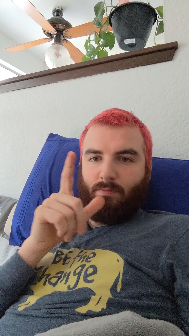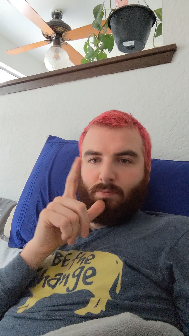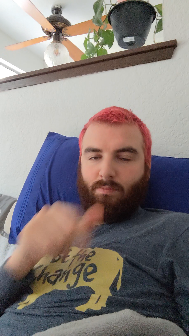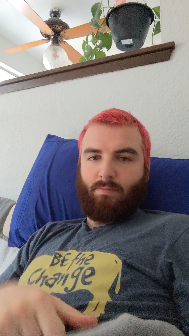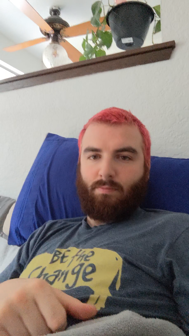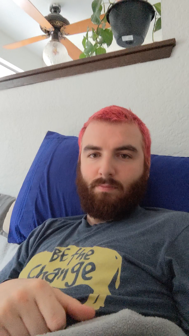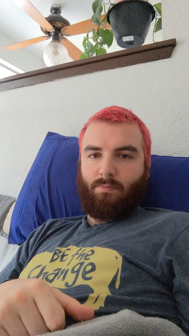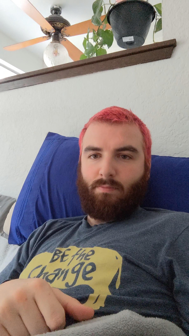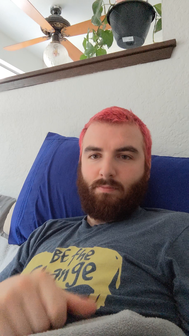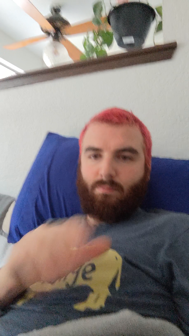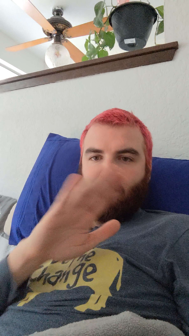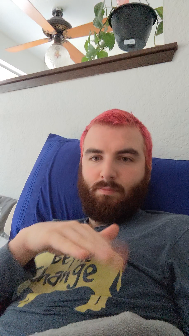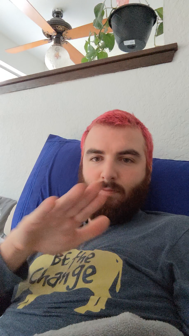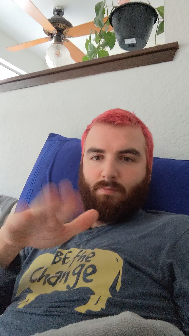children